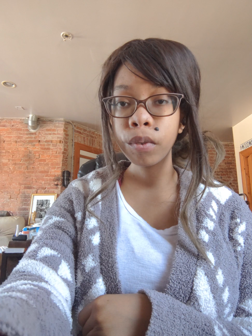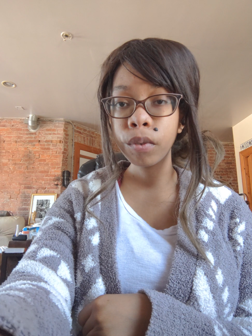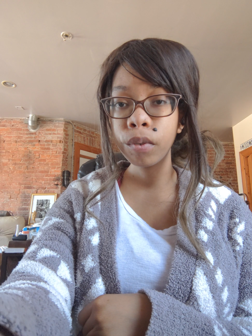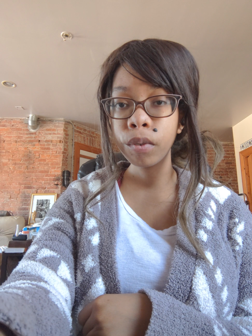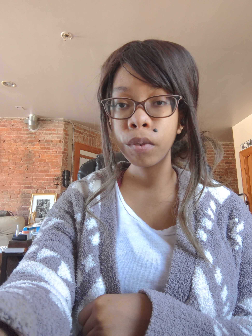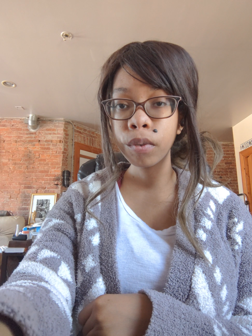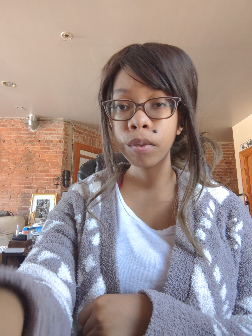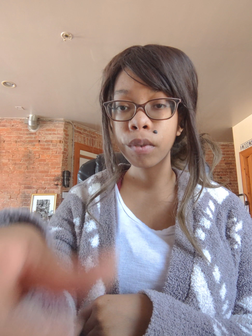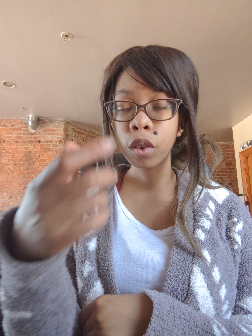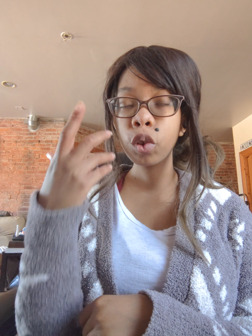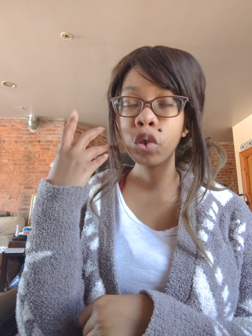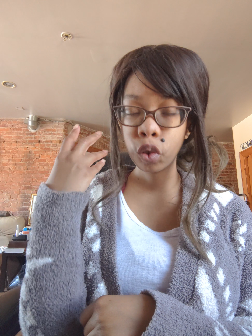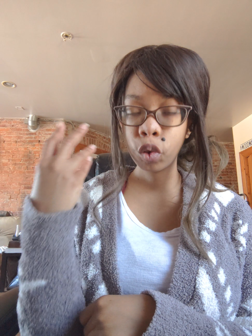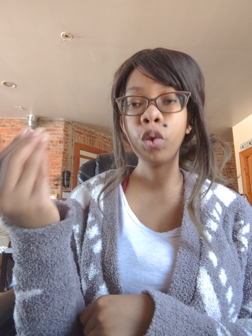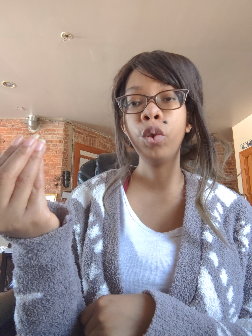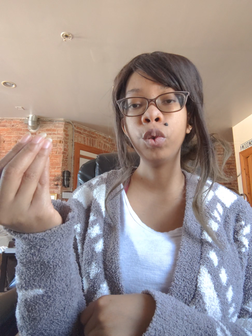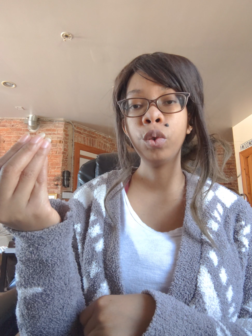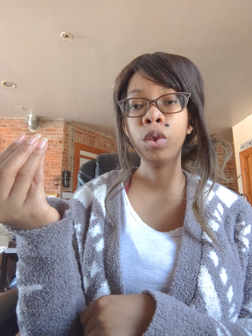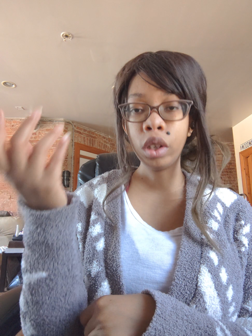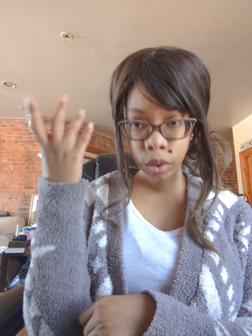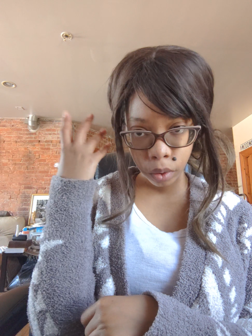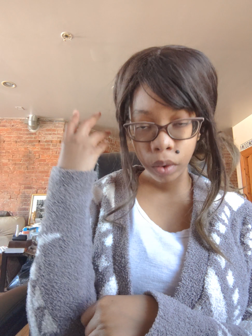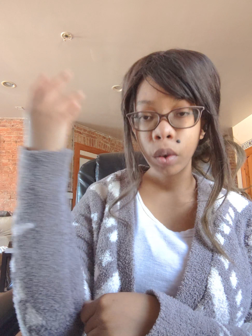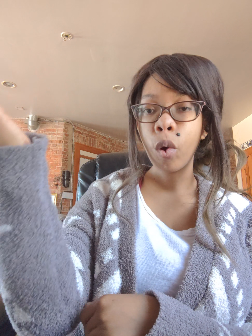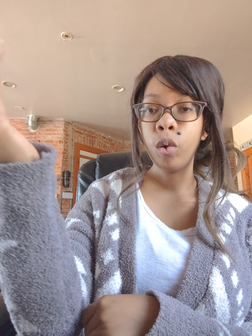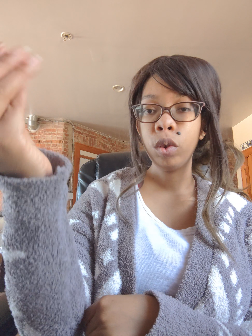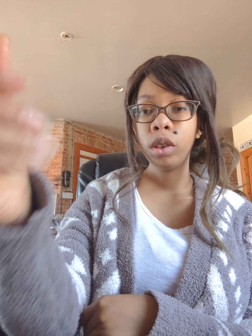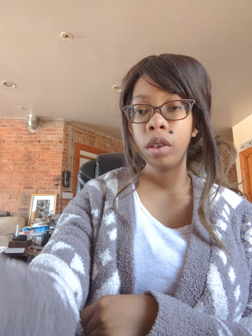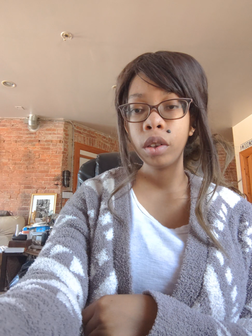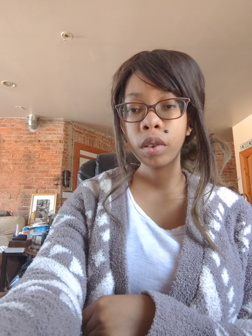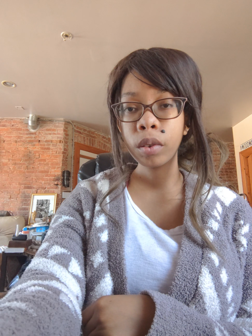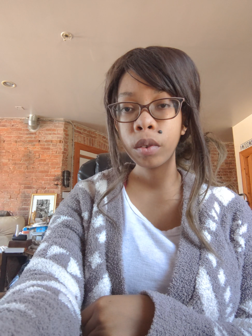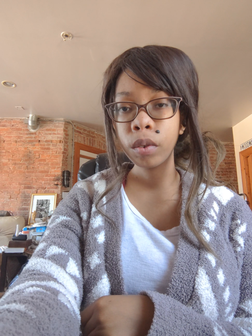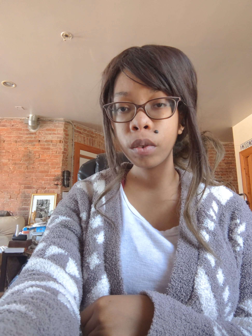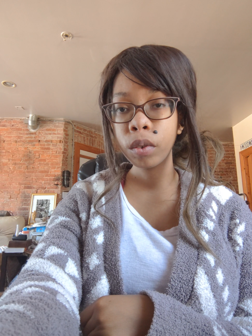go